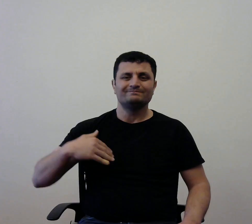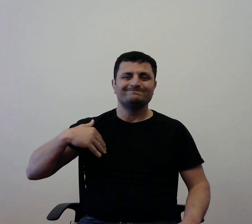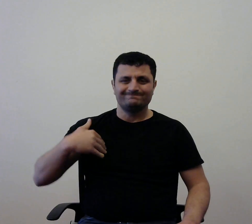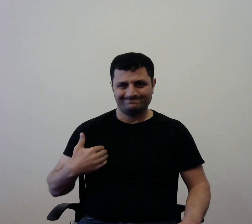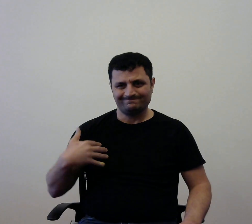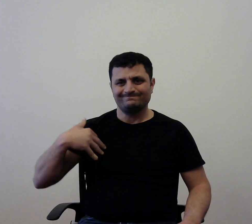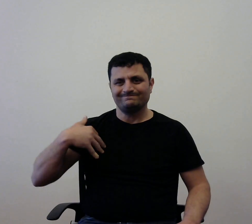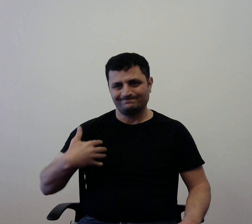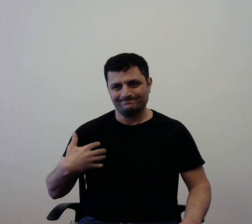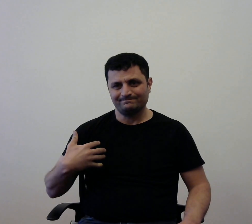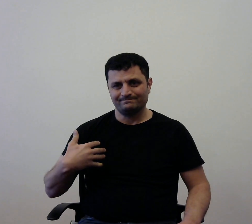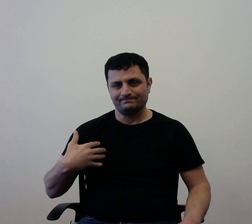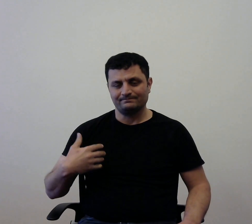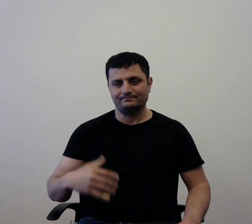subay